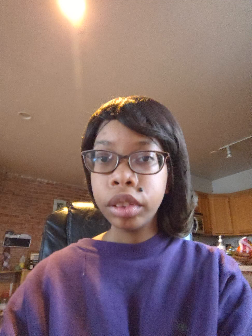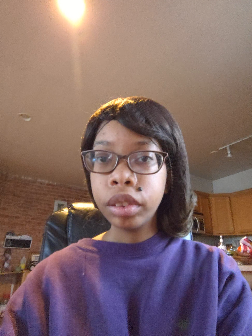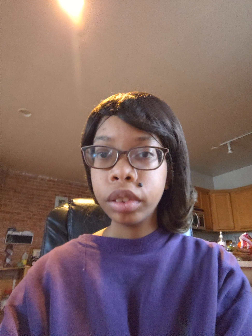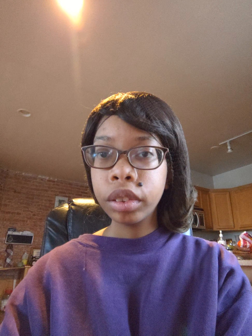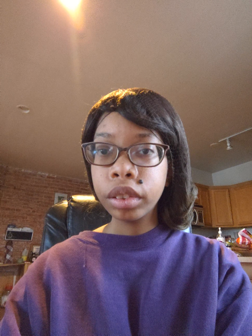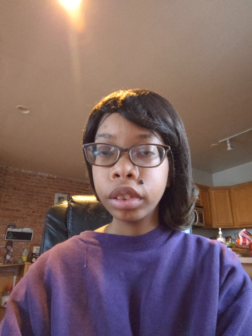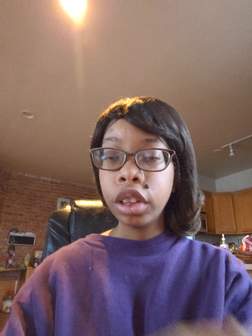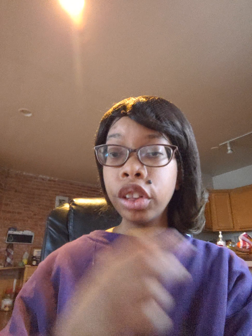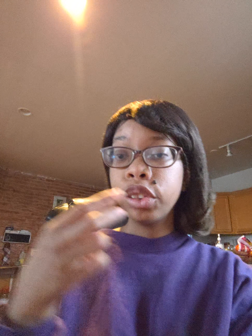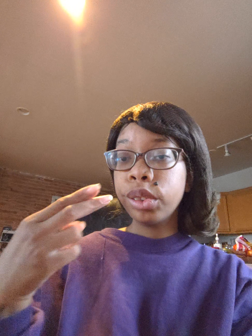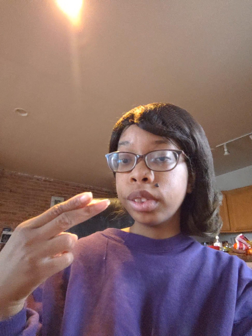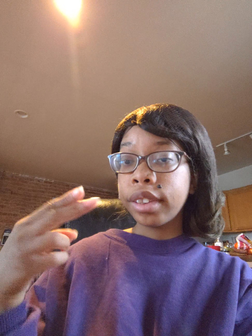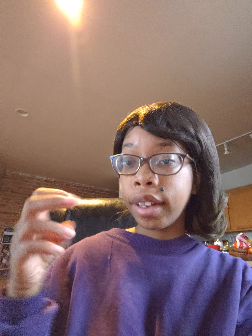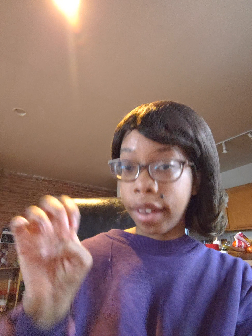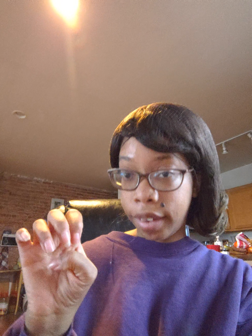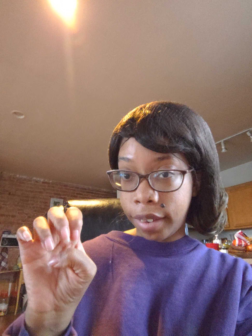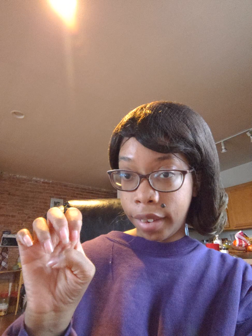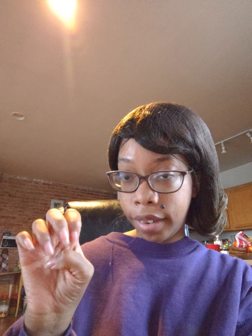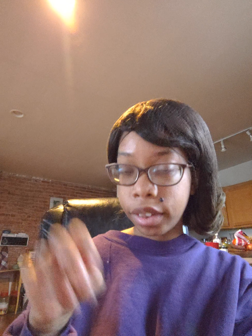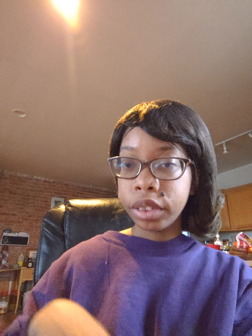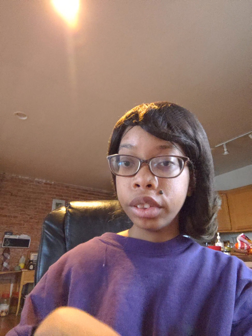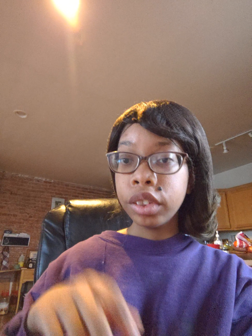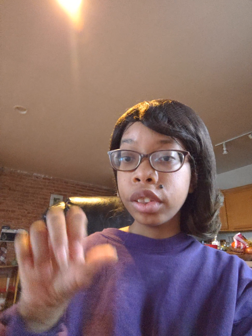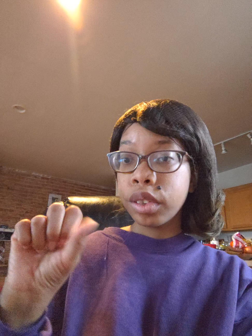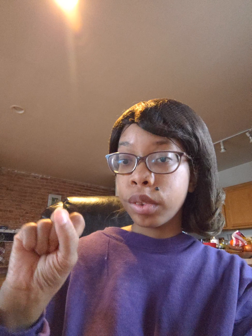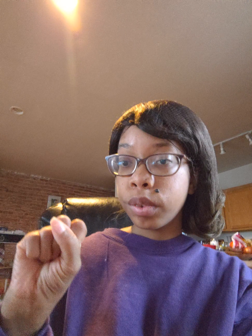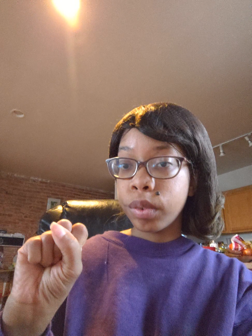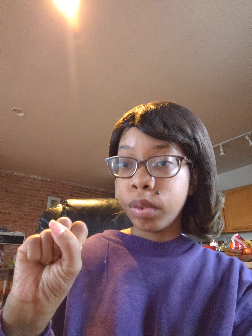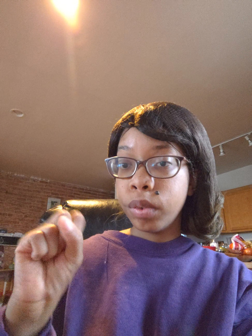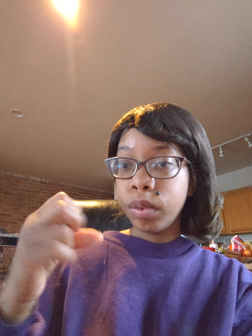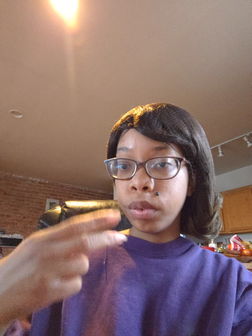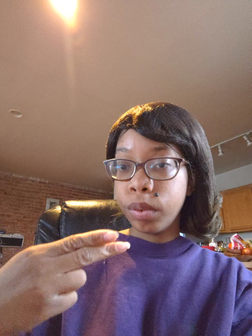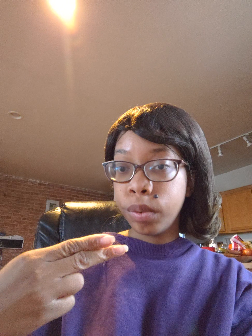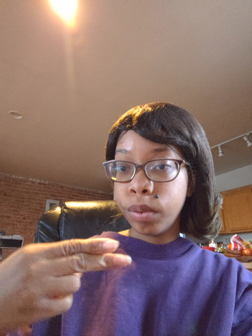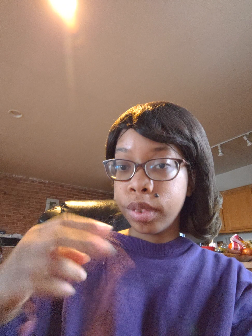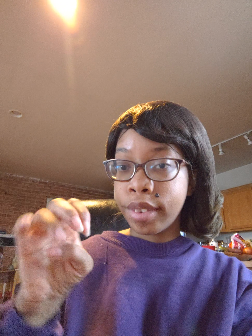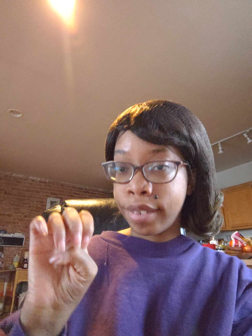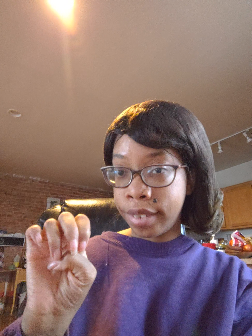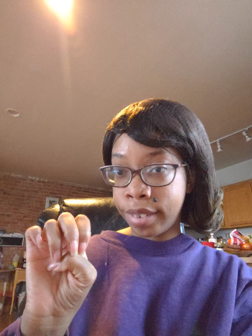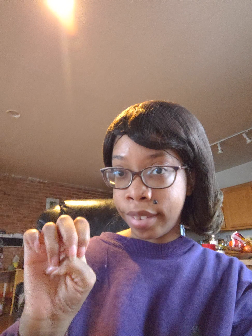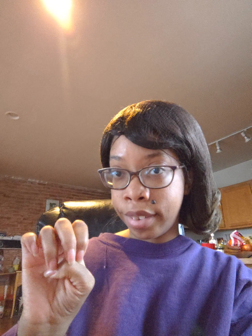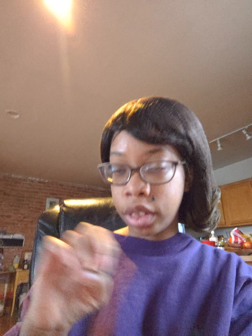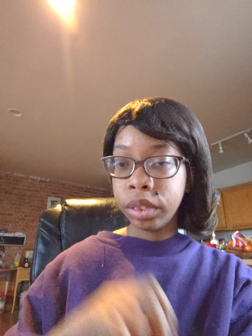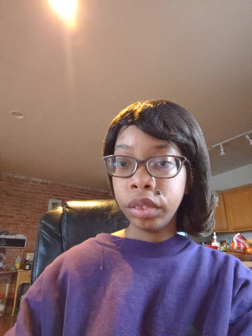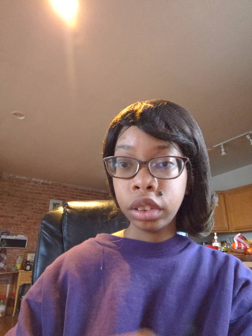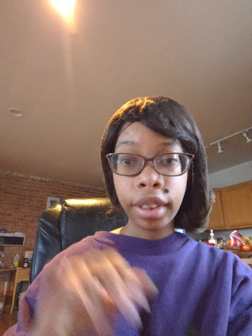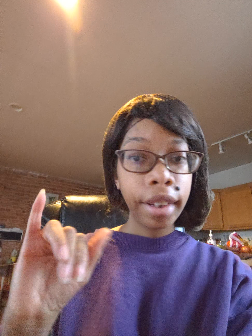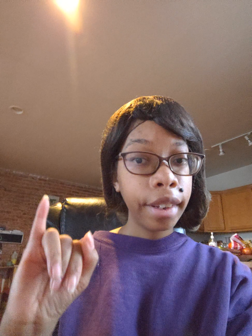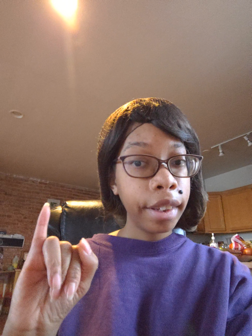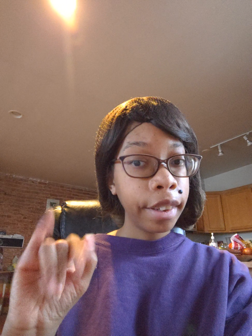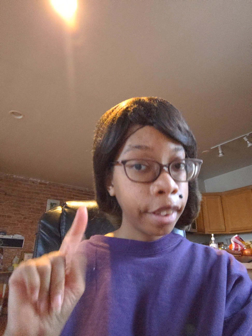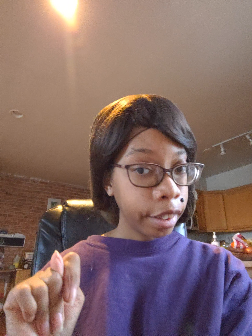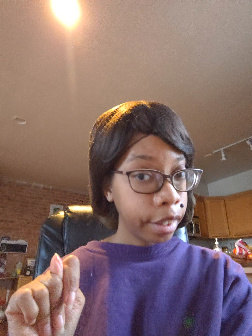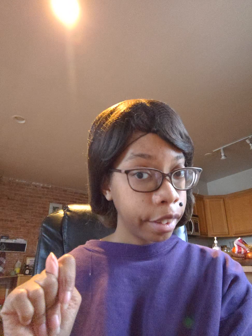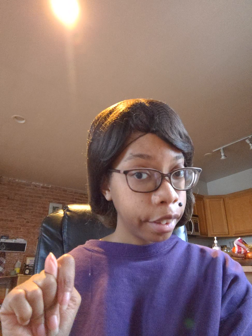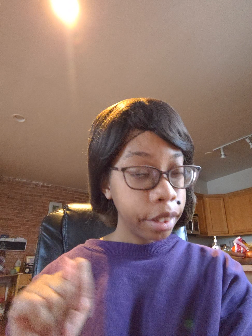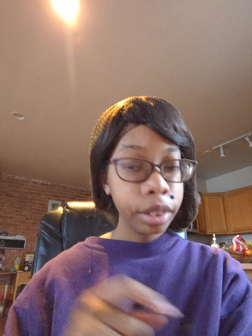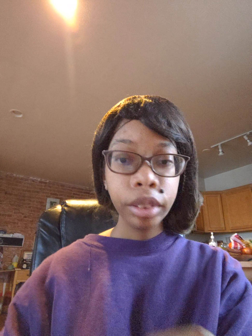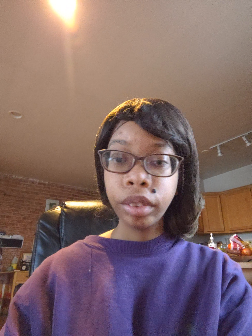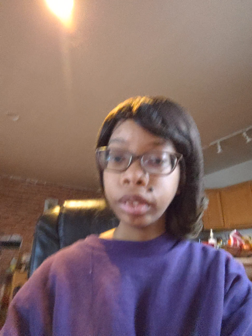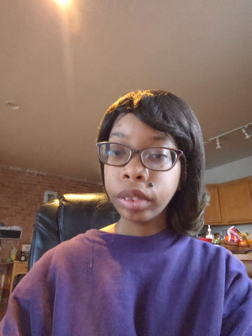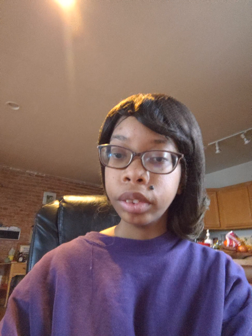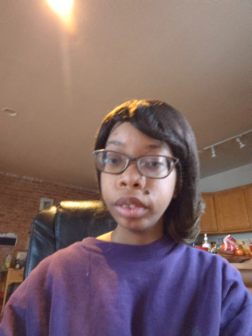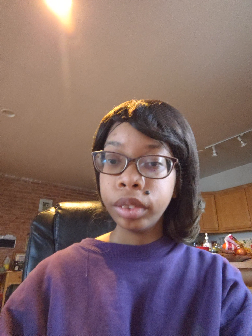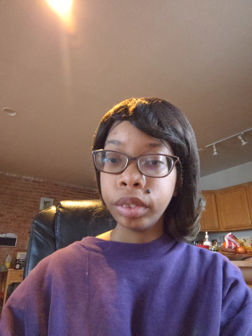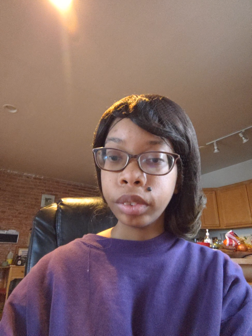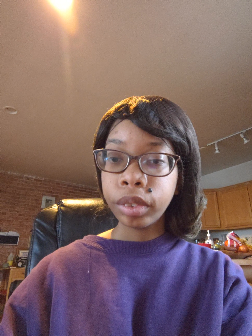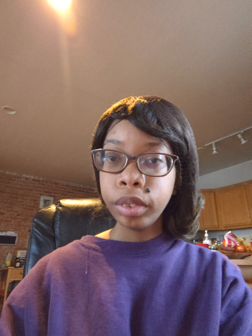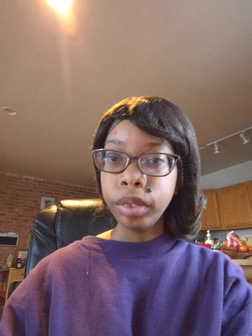he/she/it